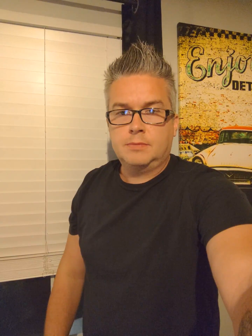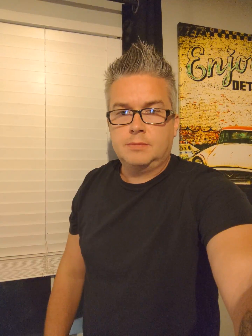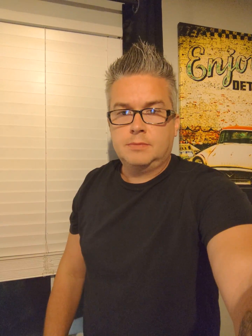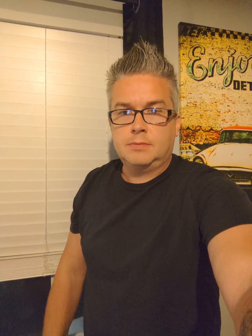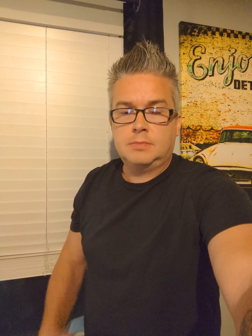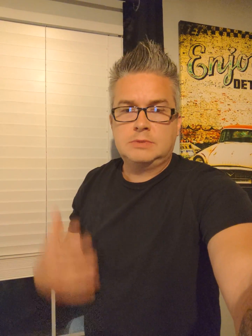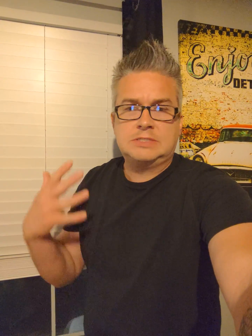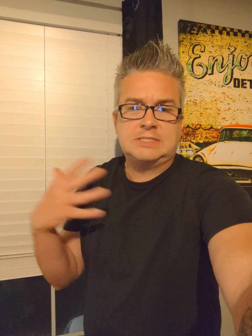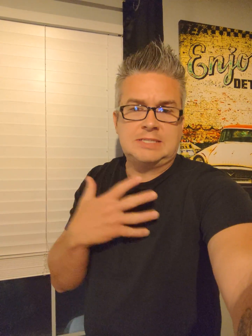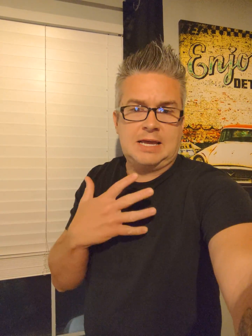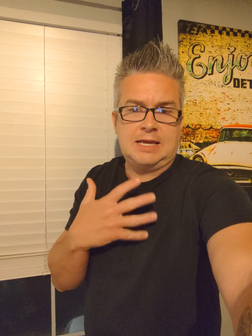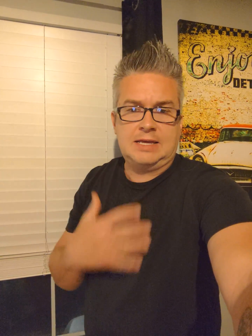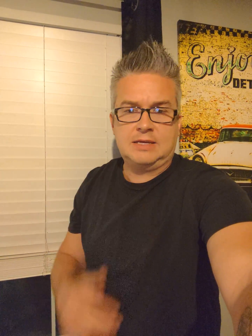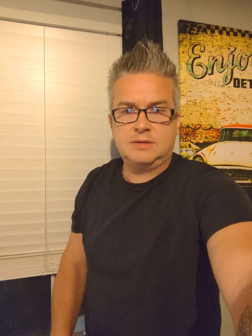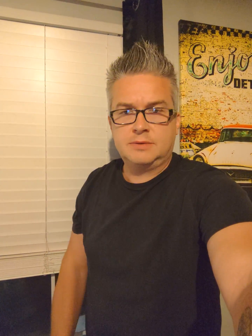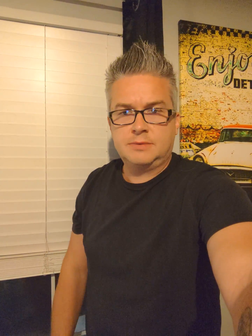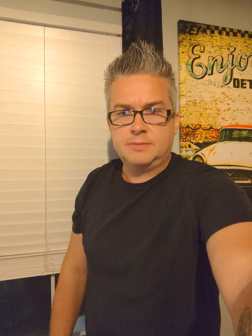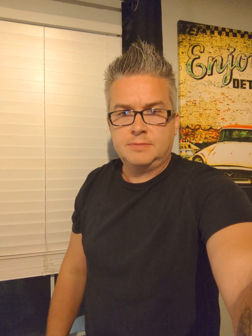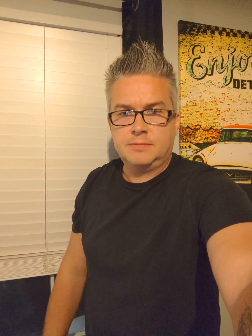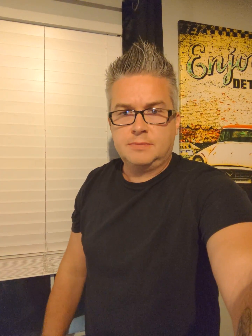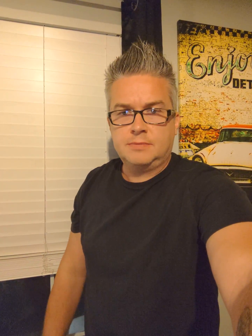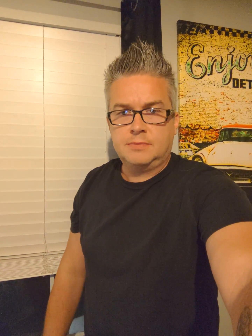scared